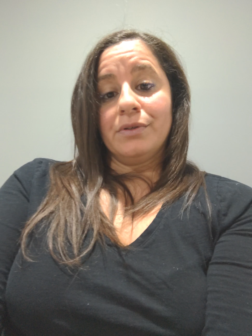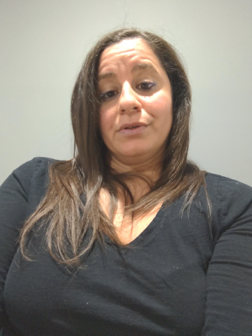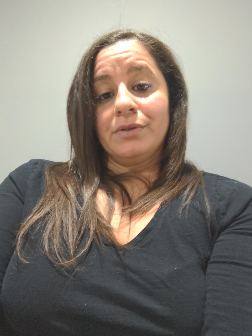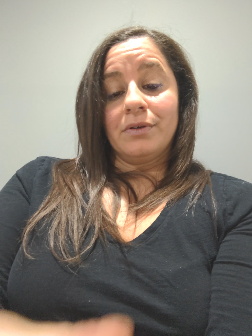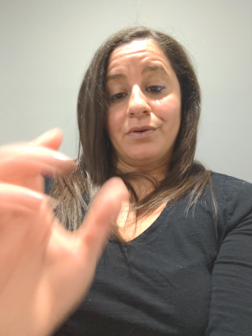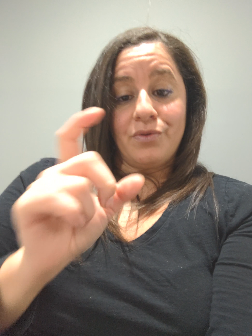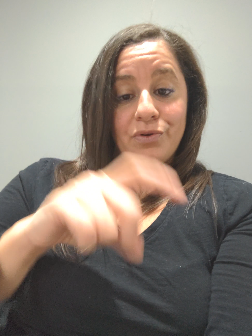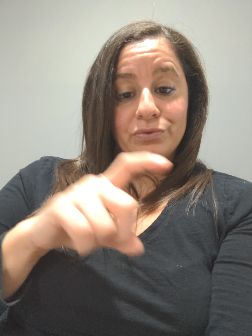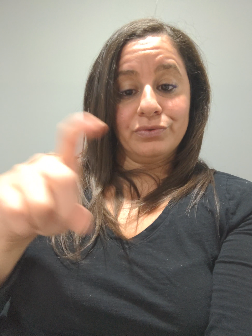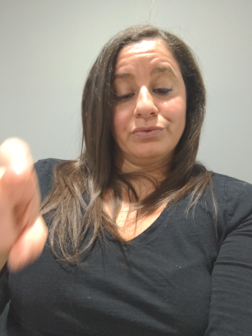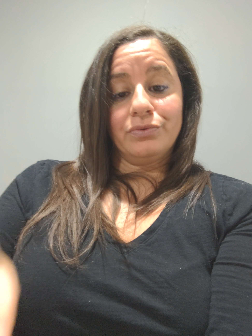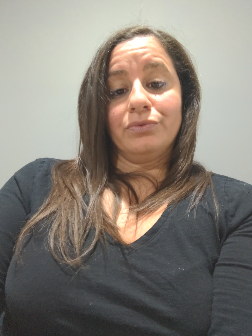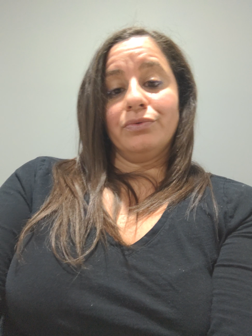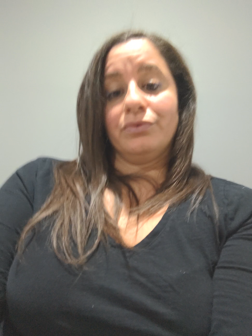closet